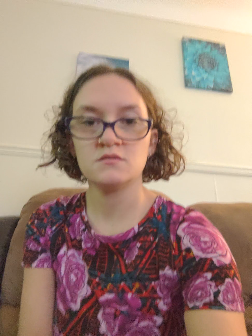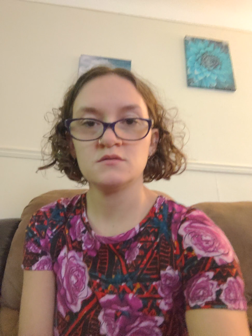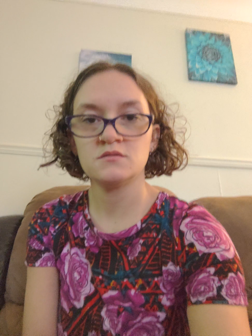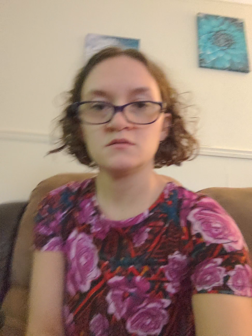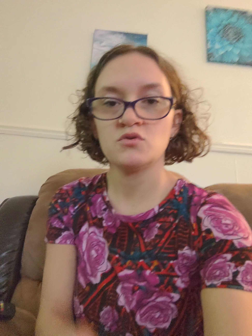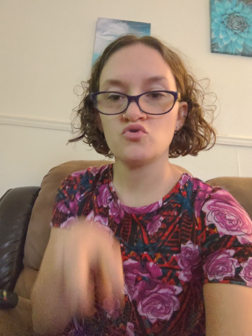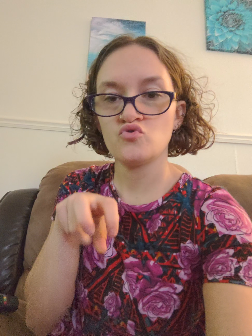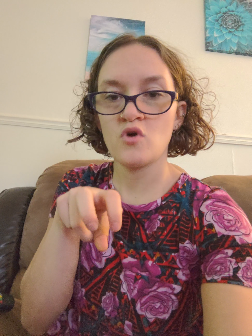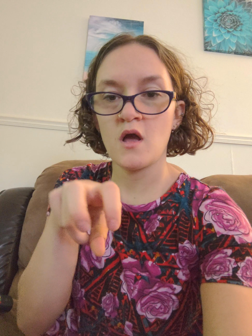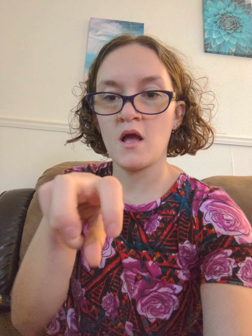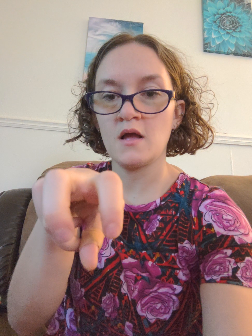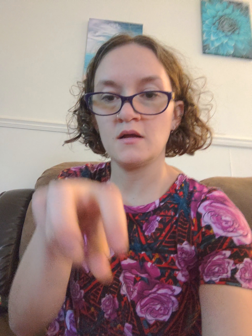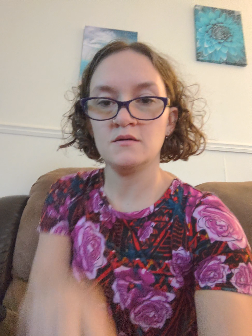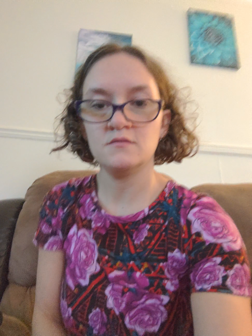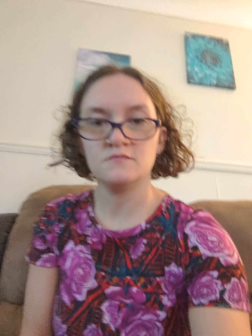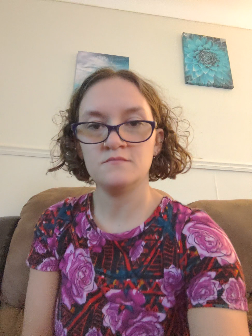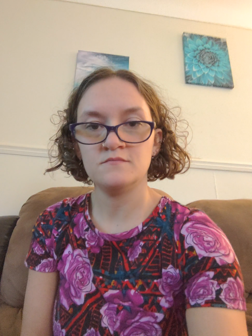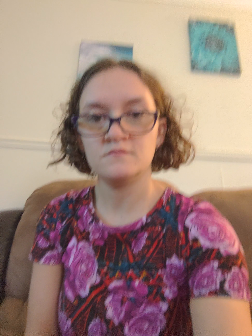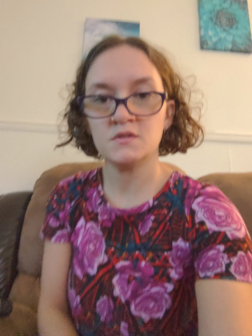ride